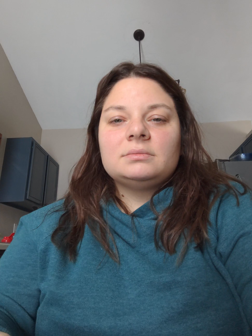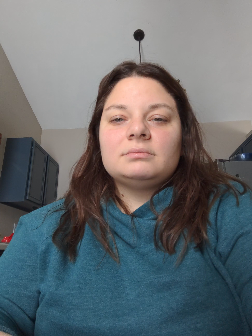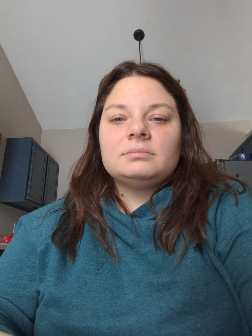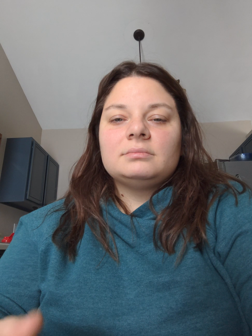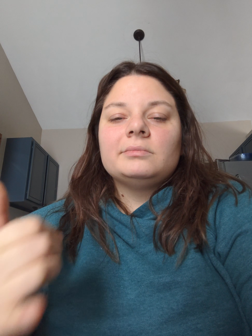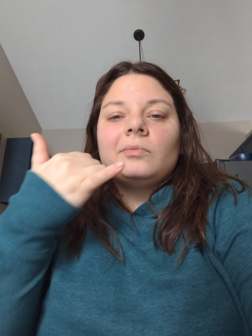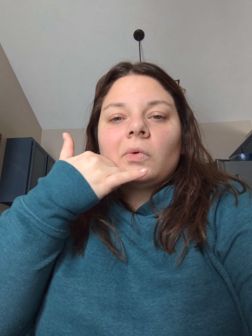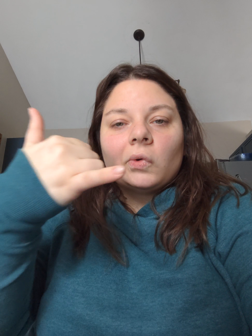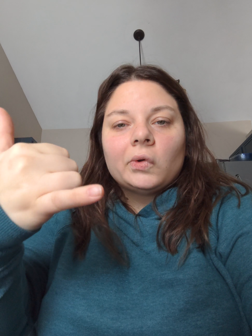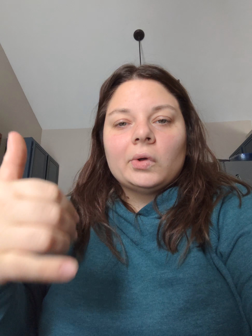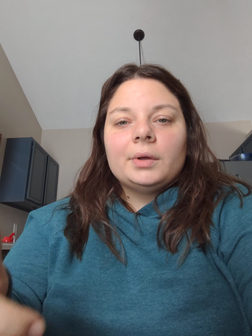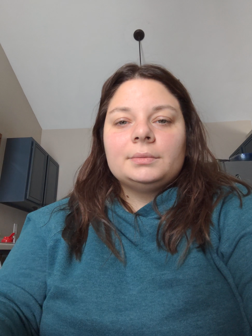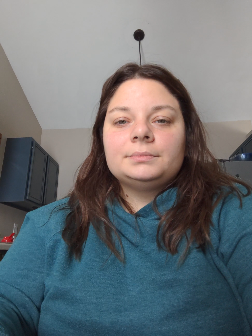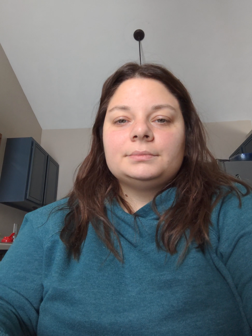call on the phone